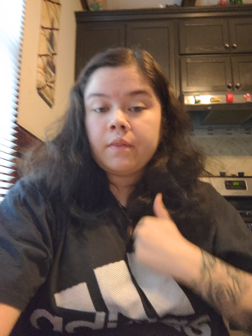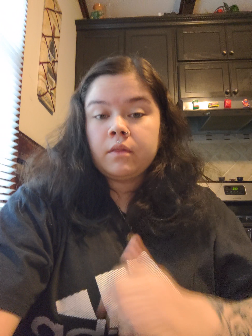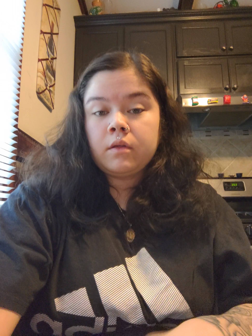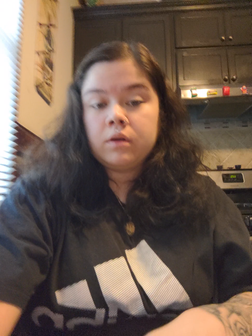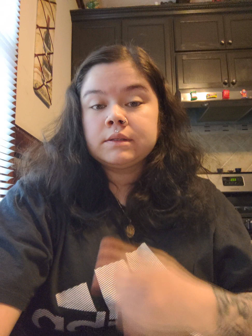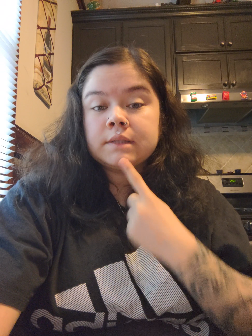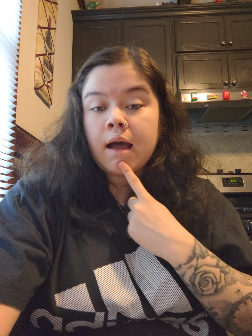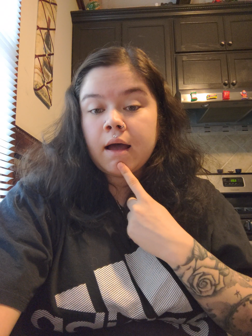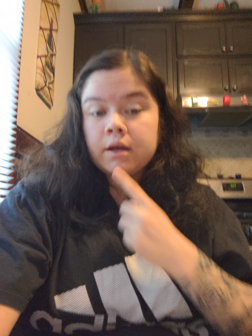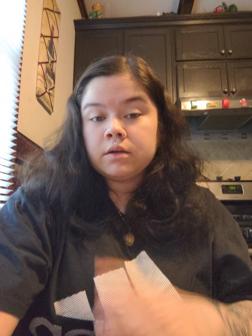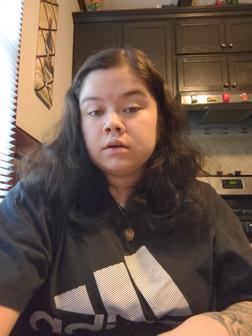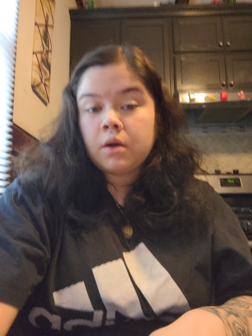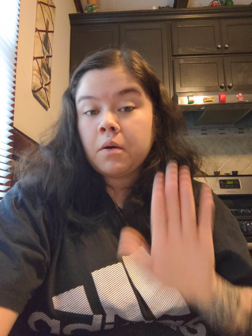say